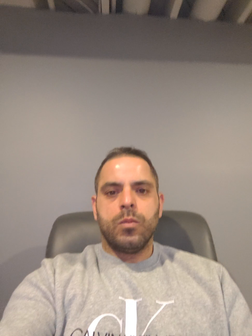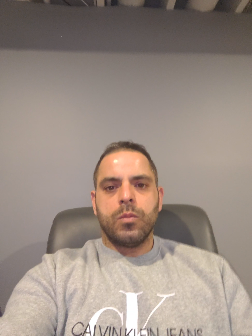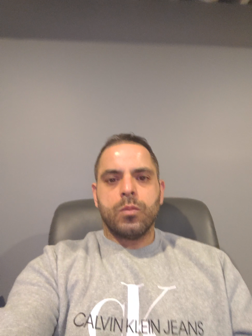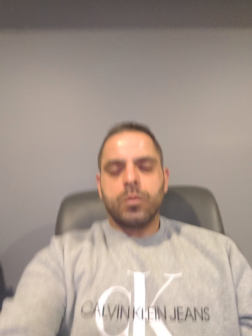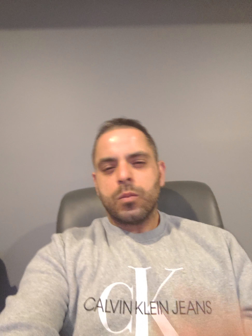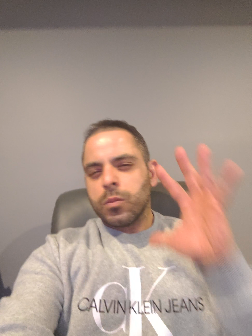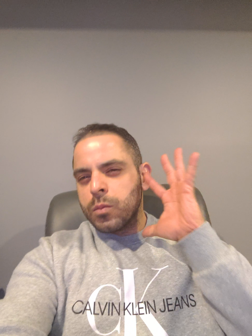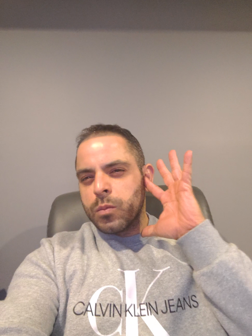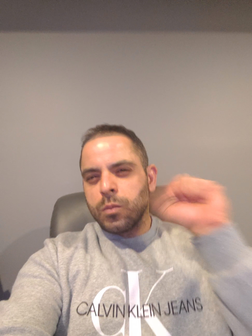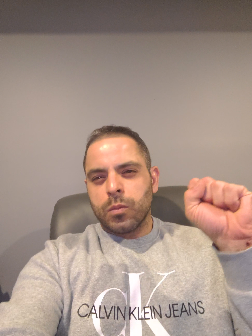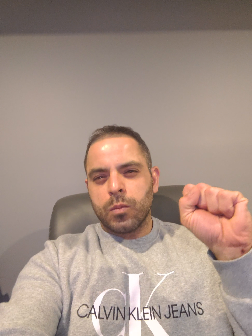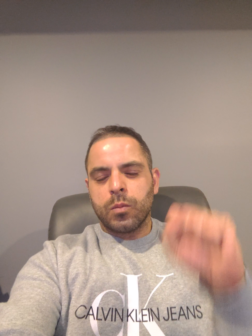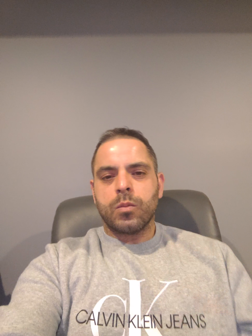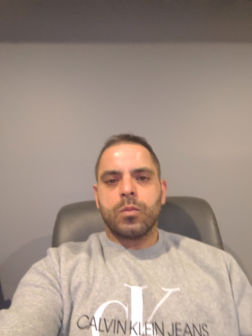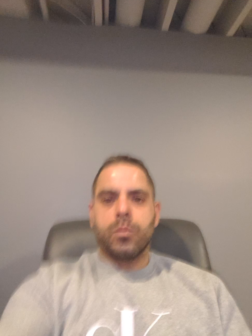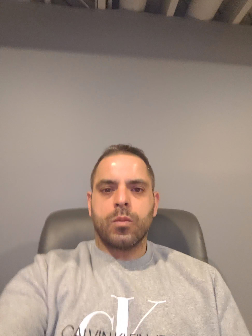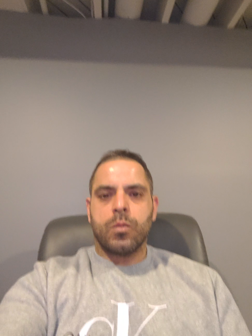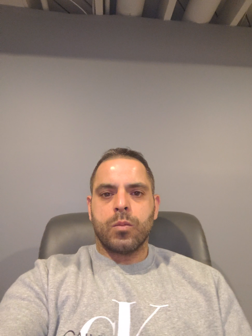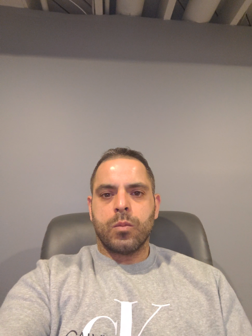loud